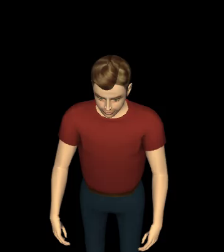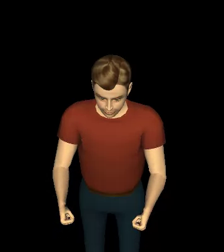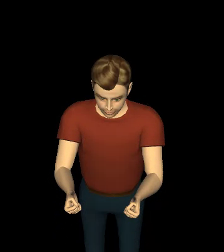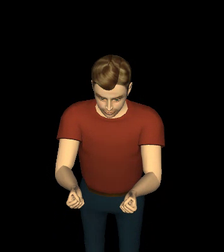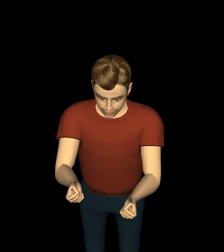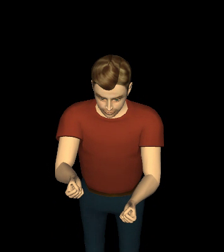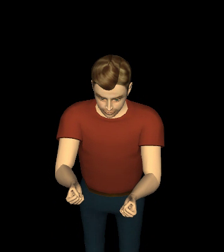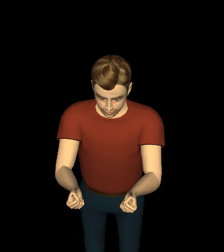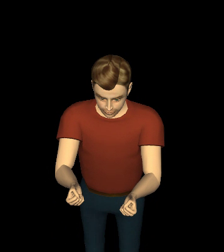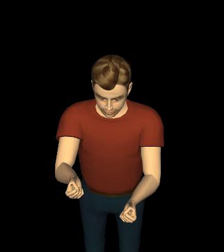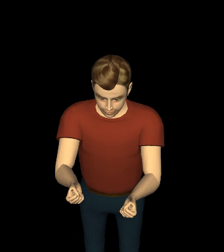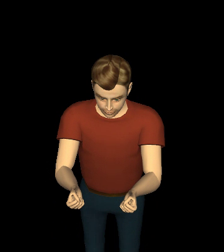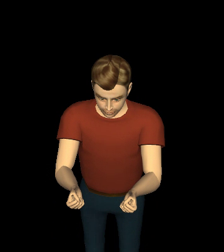قيادة